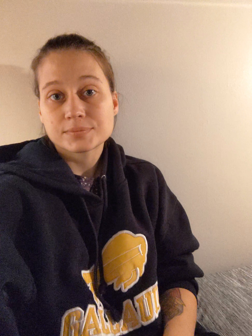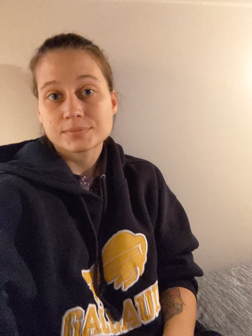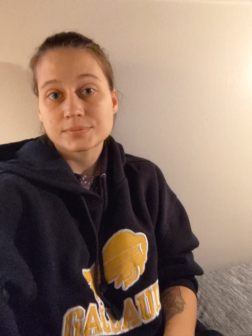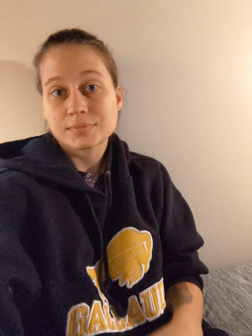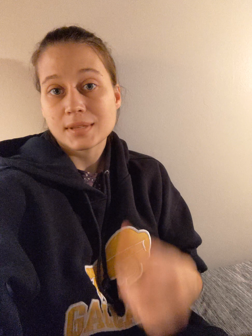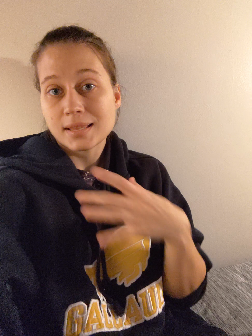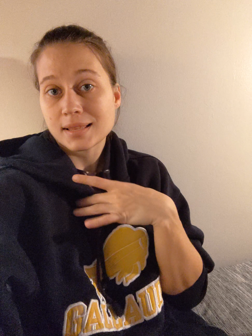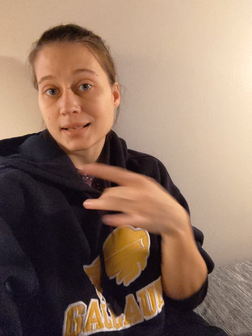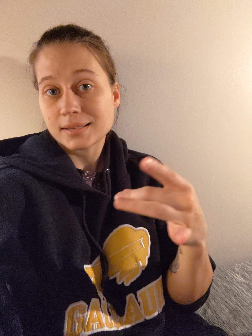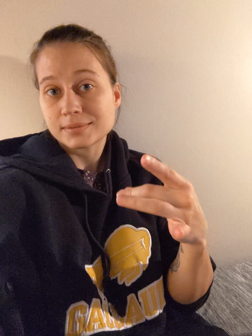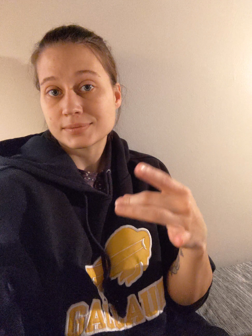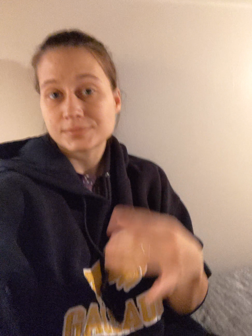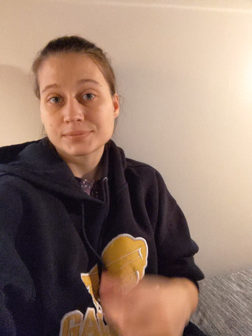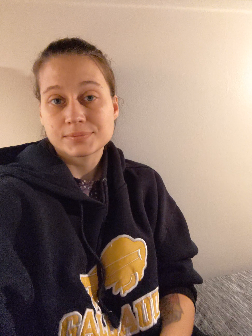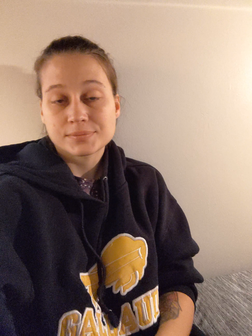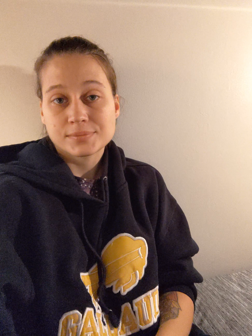like